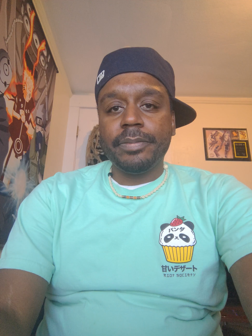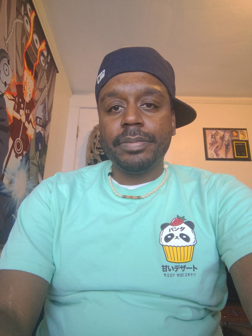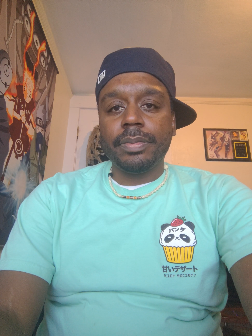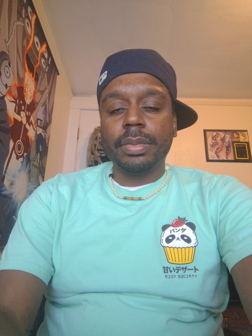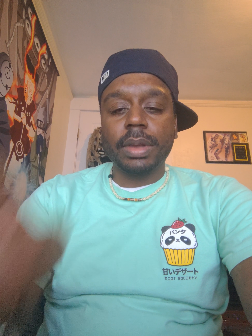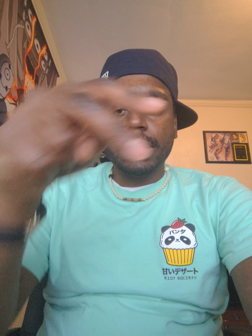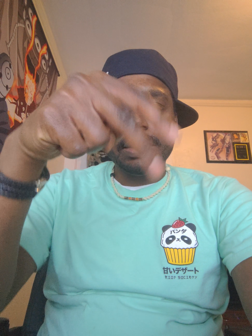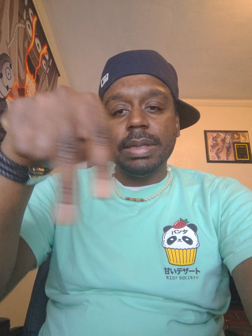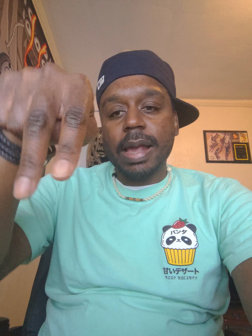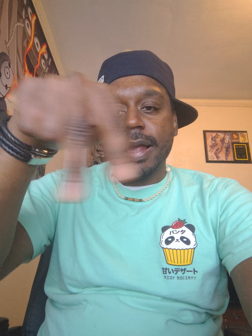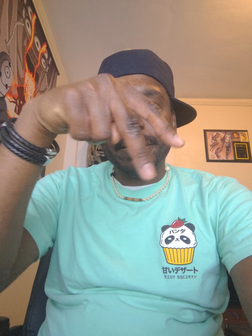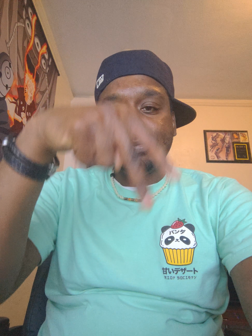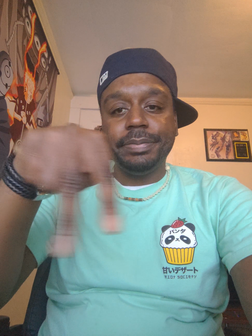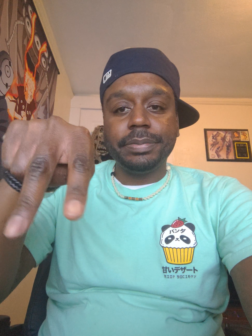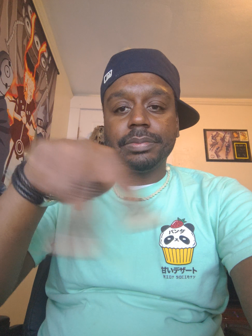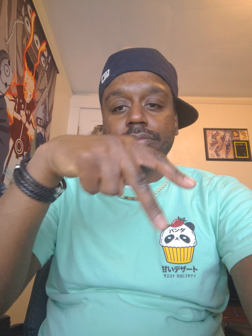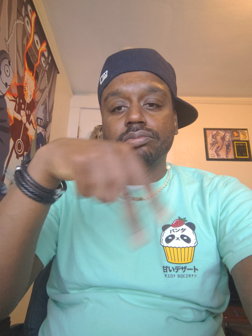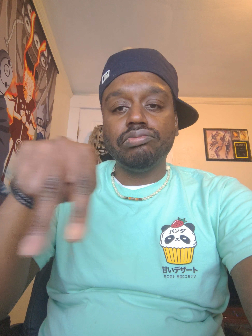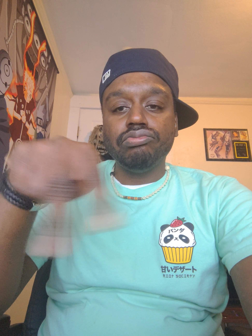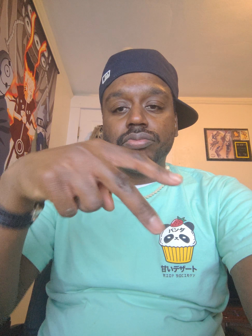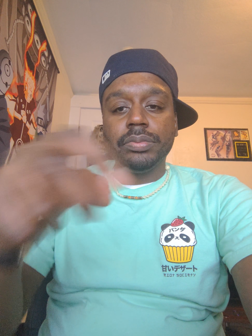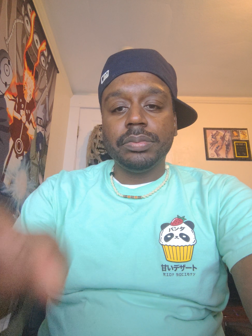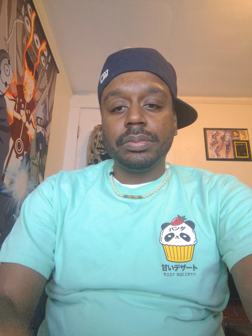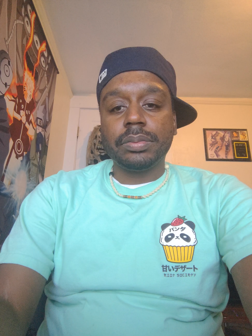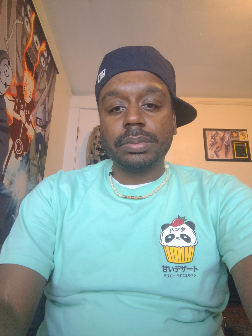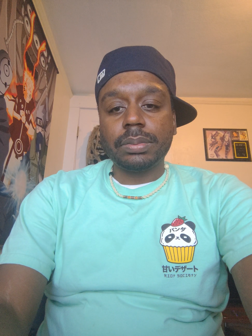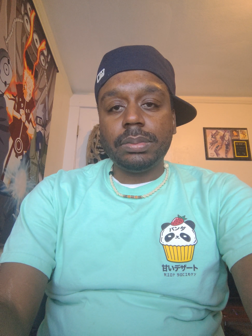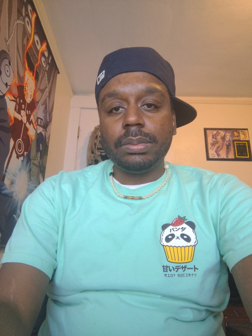dance